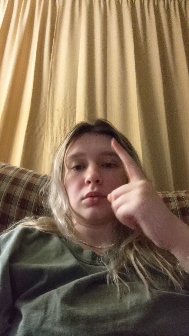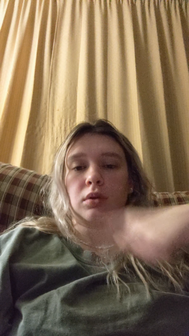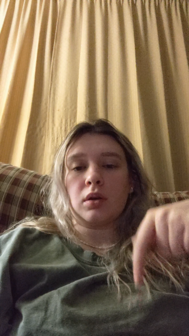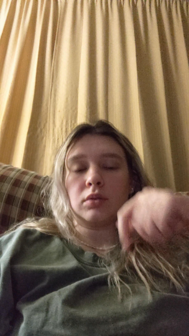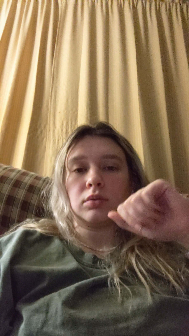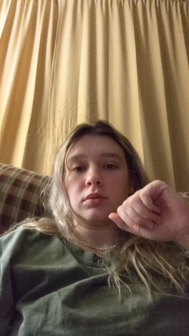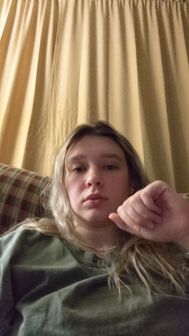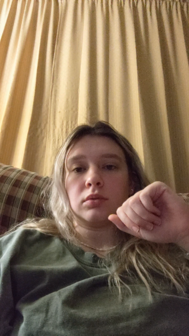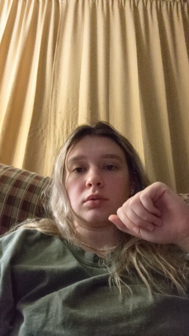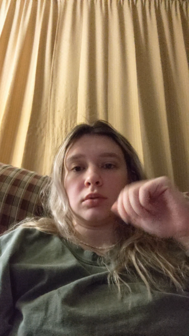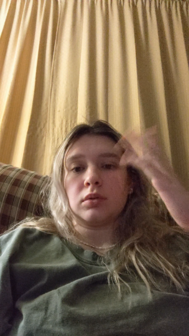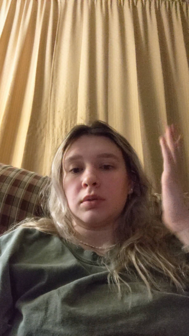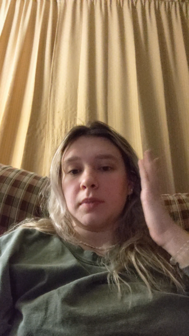pillow